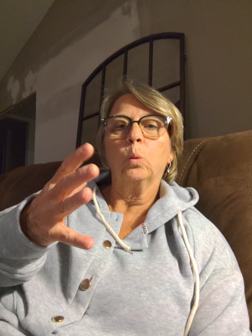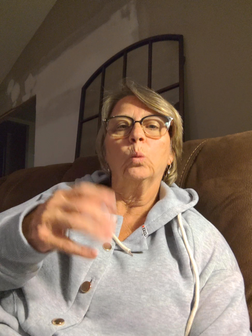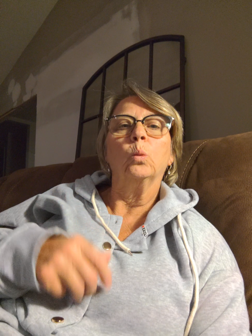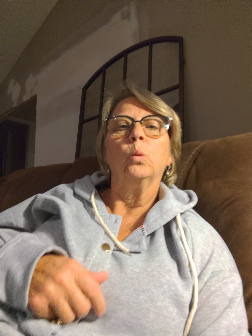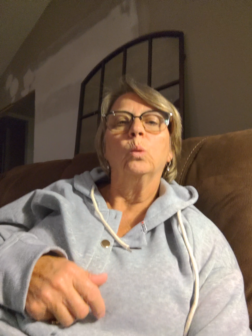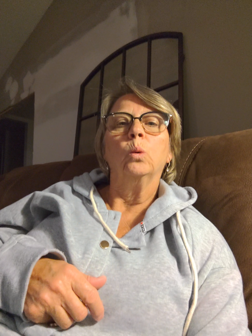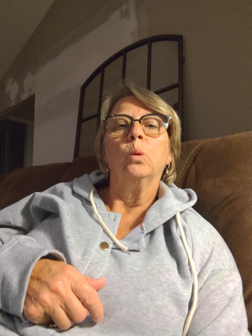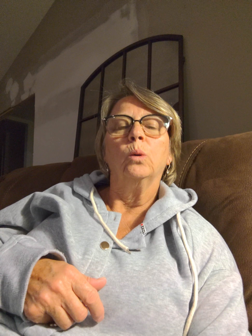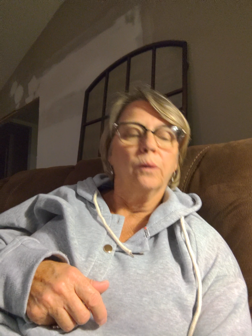balloon